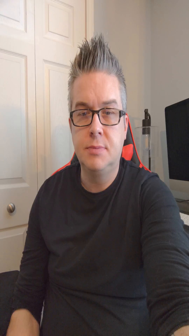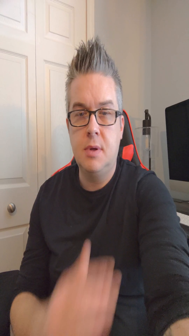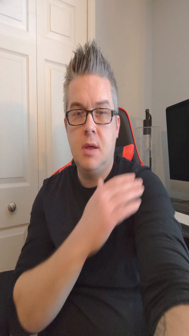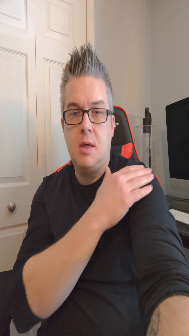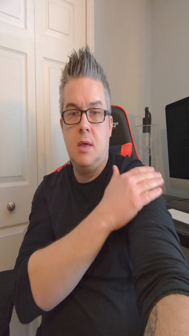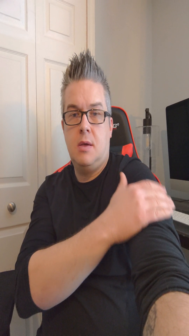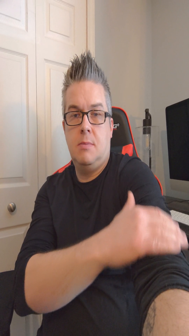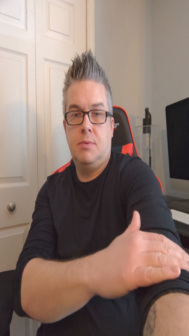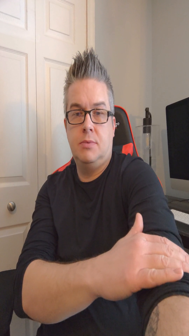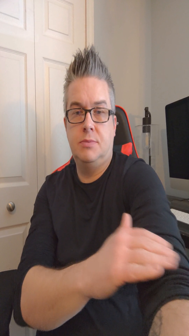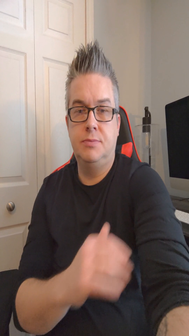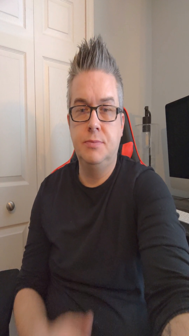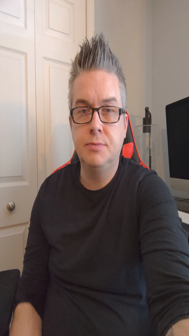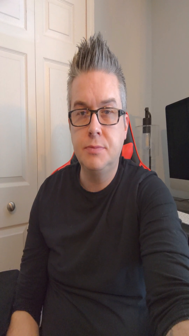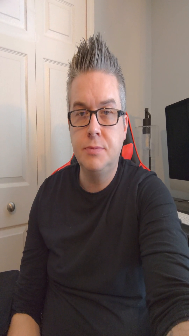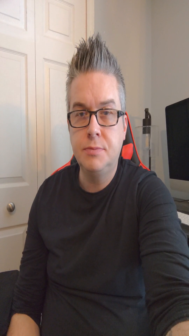arm